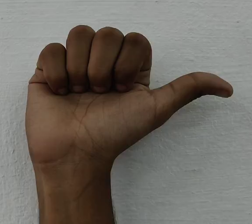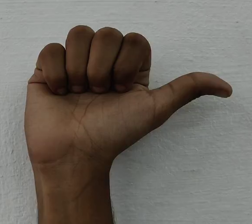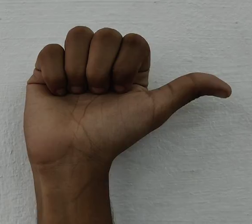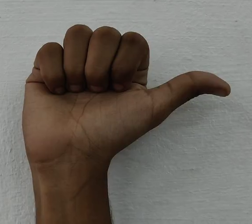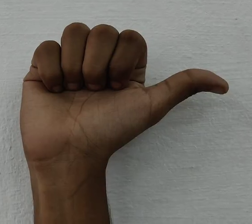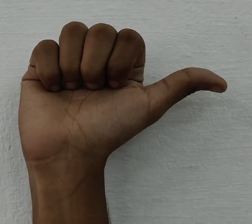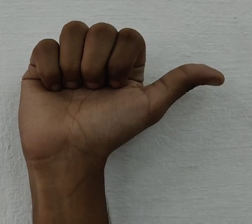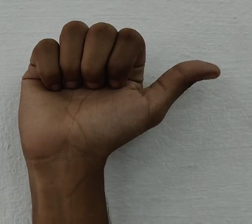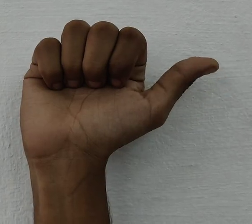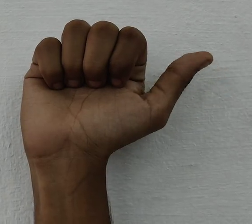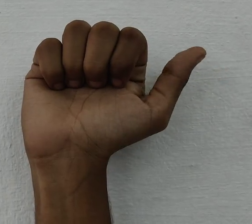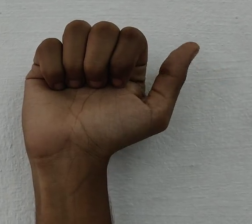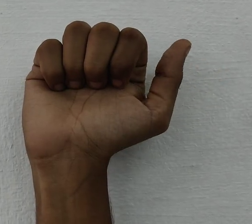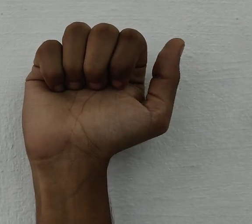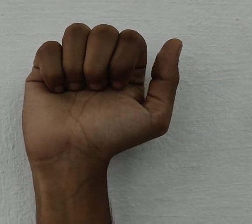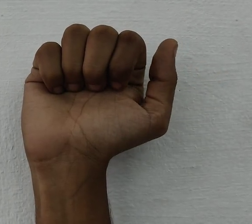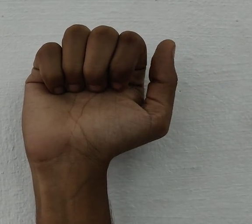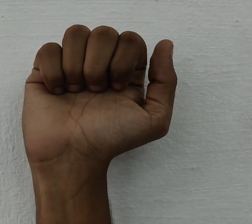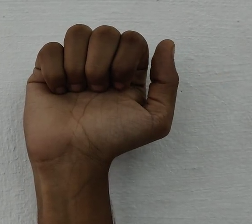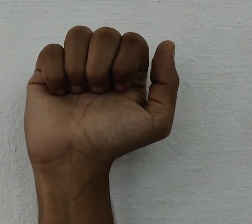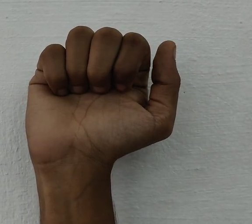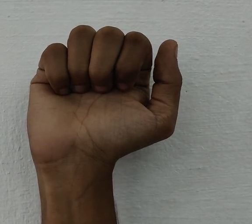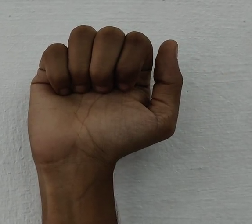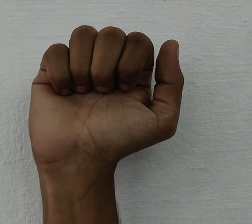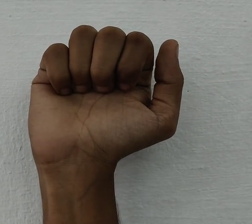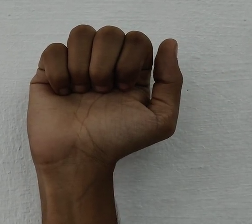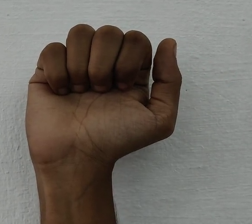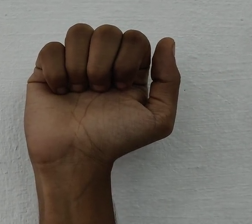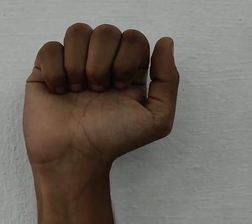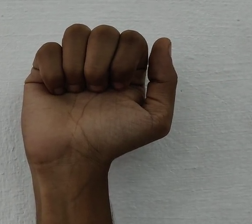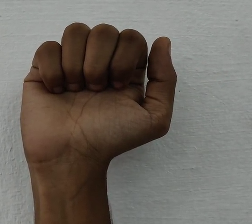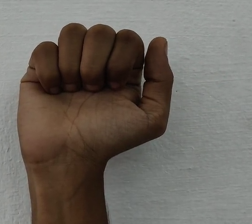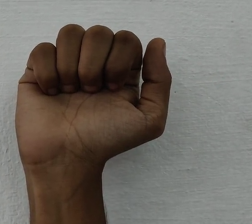ഏ